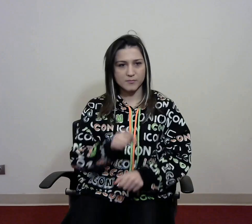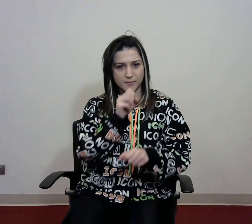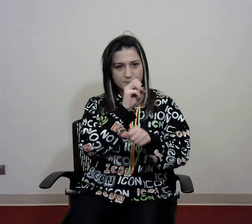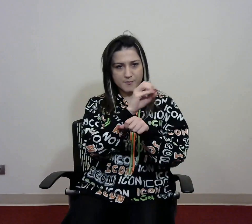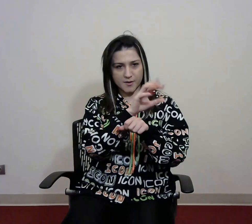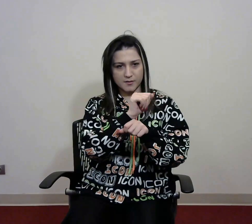çəkmək